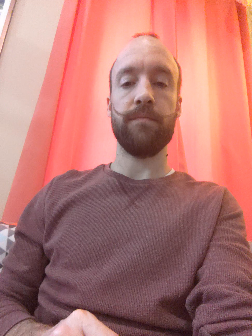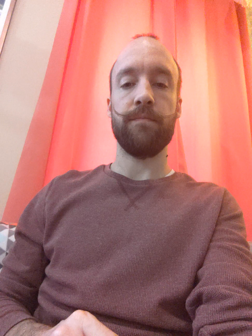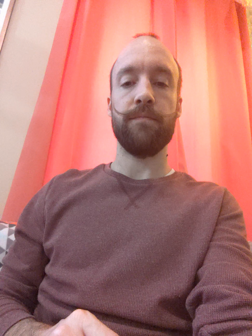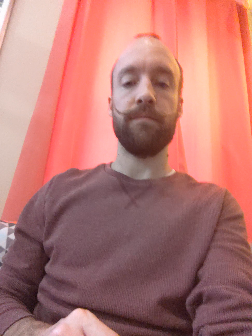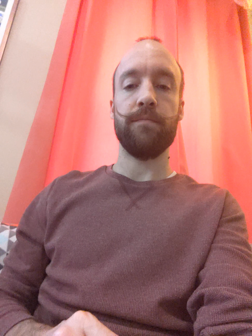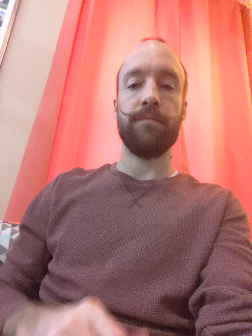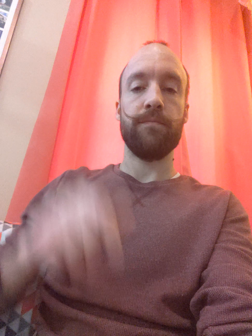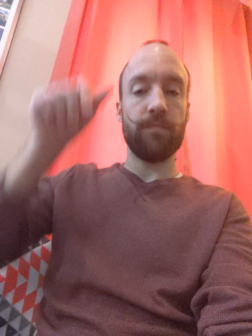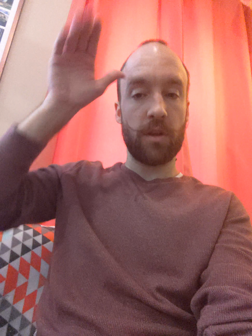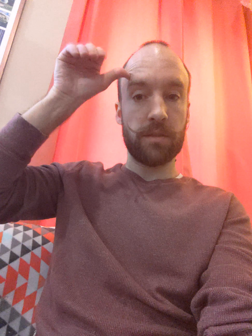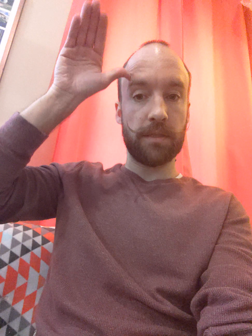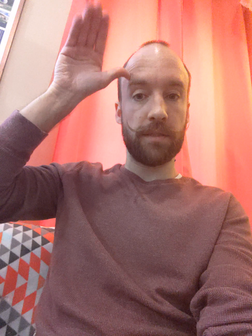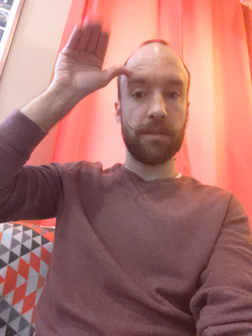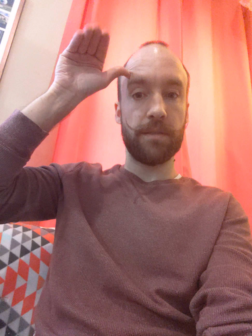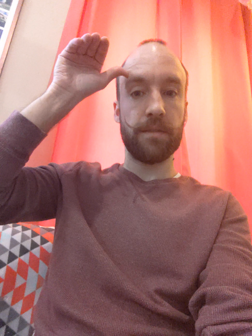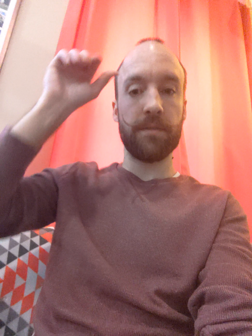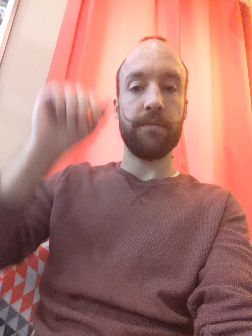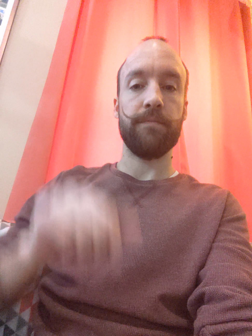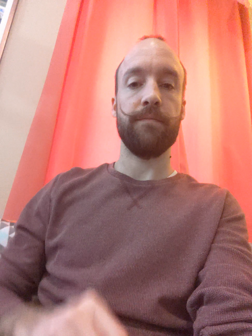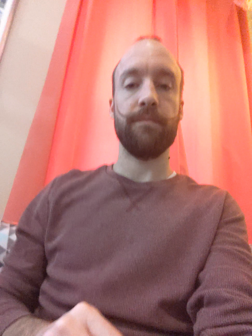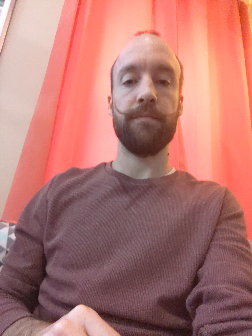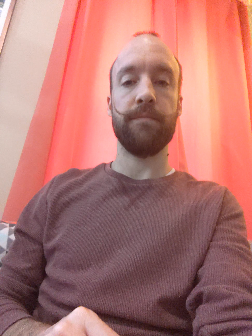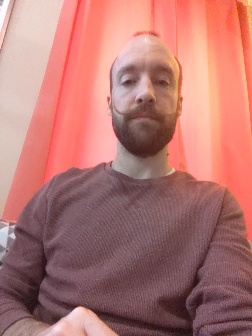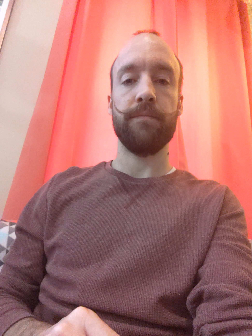donkey